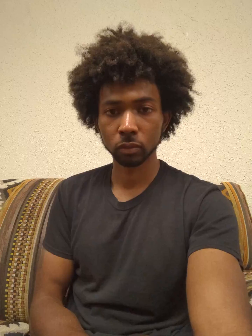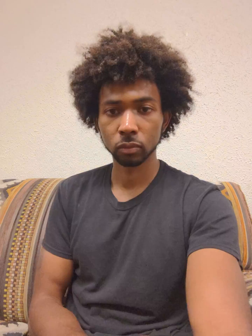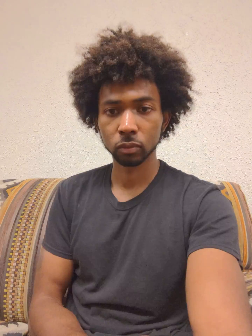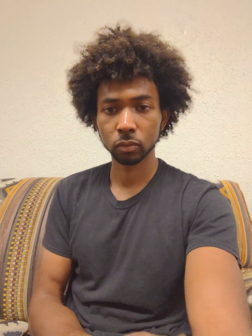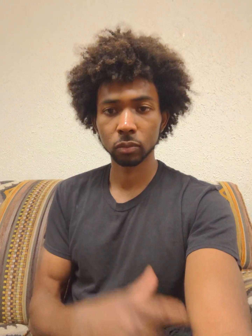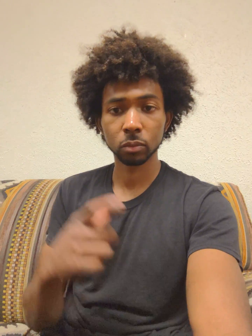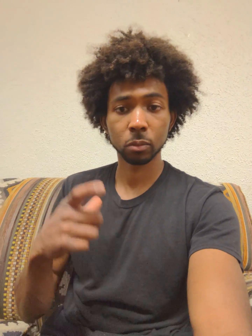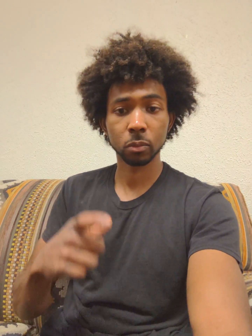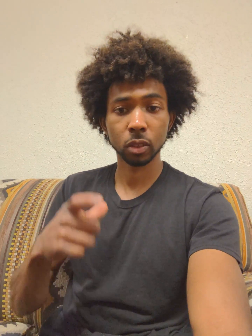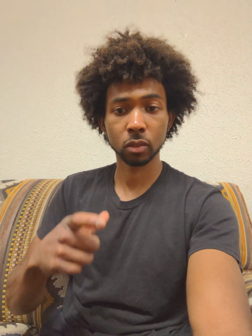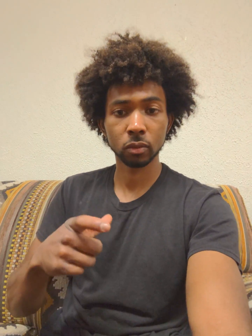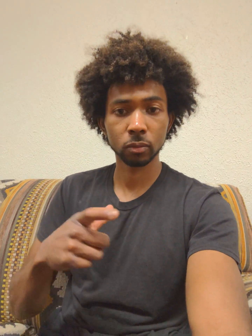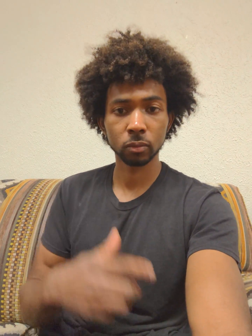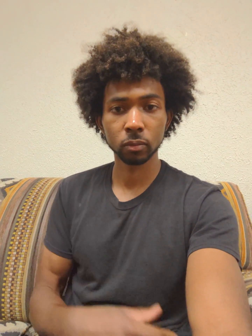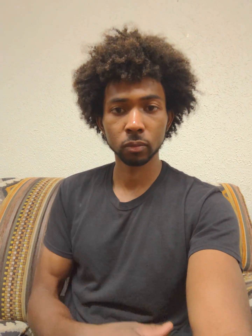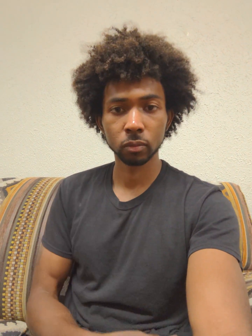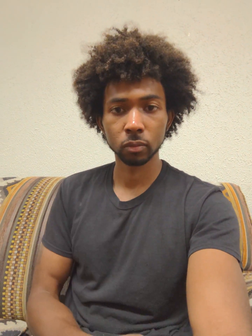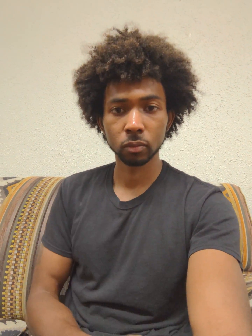plate